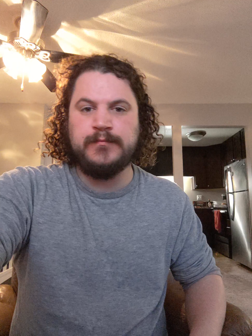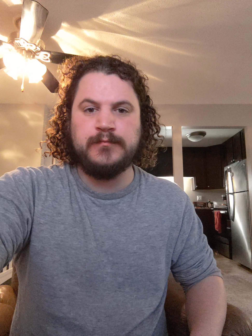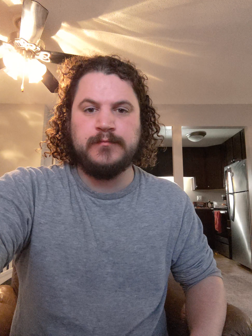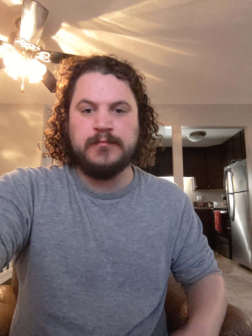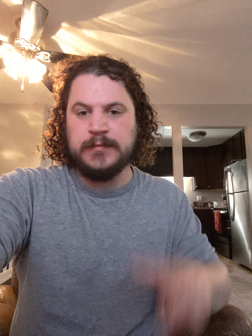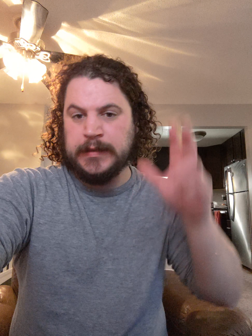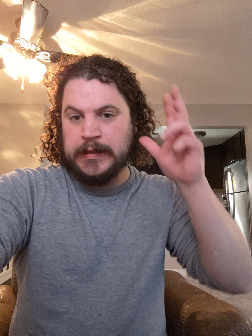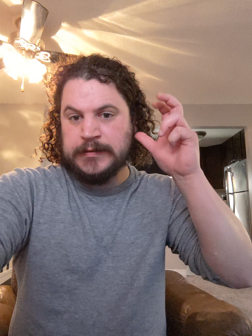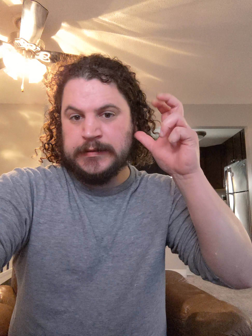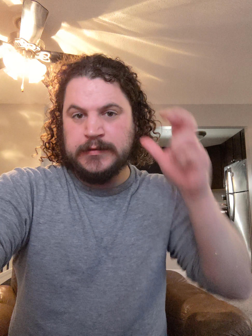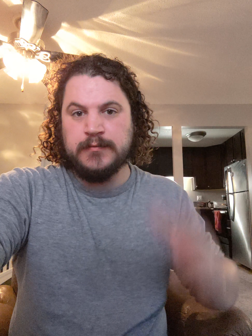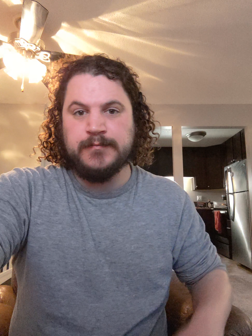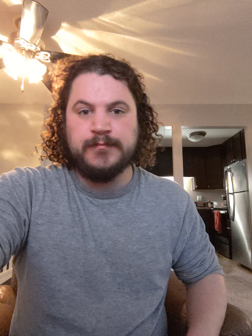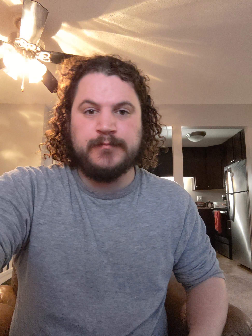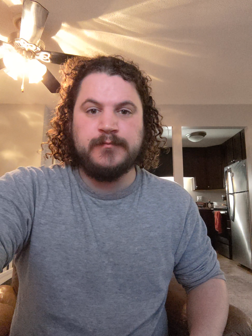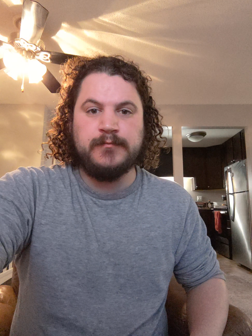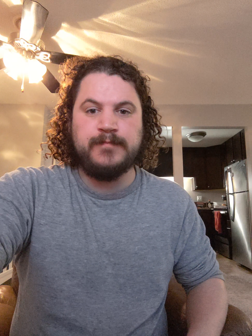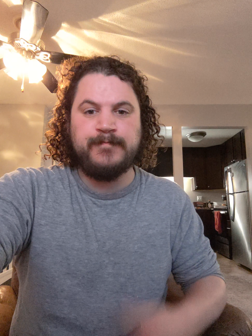listen